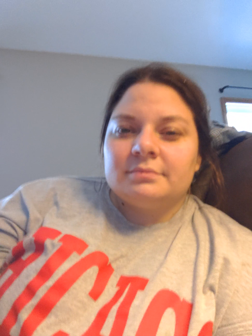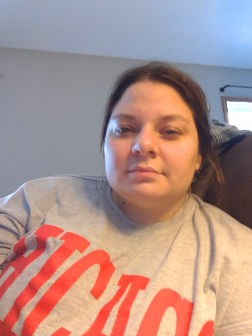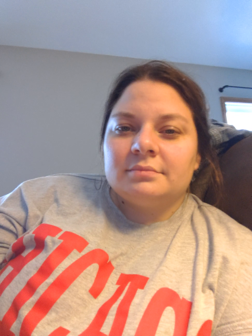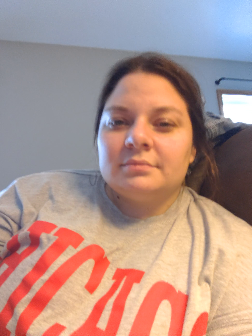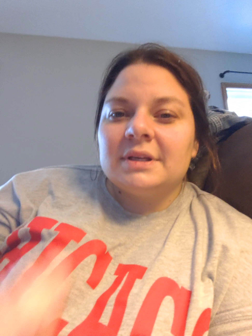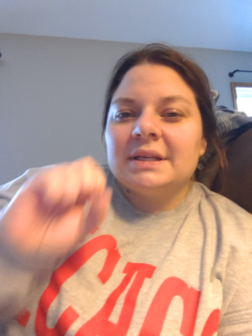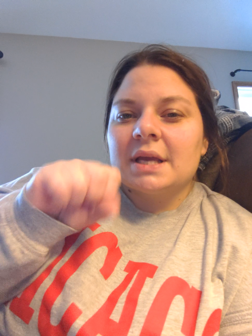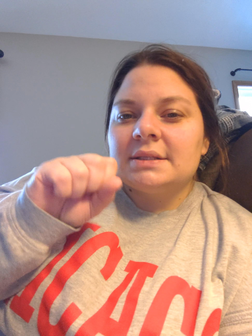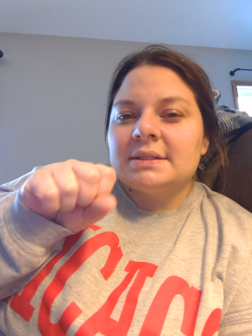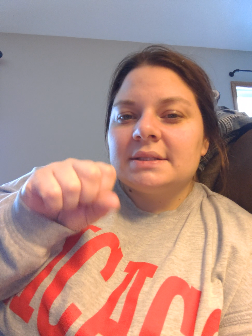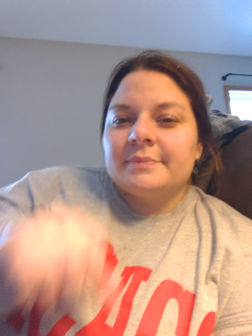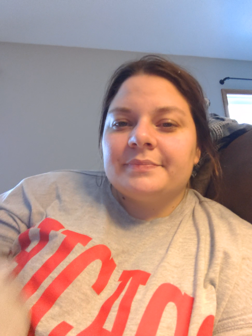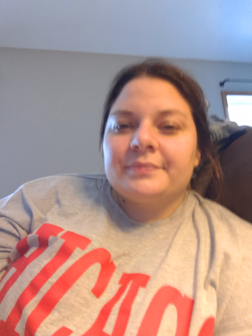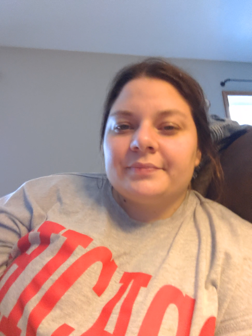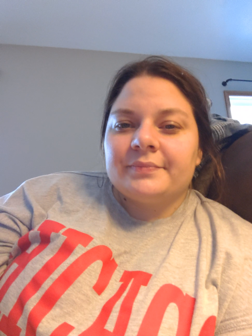yes